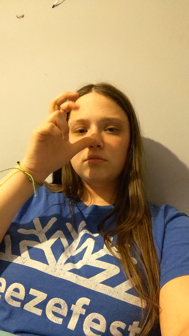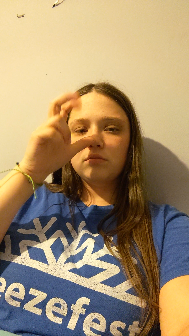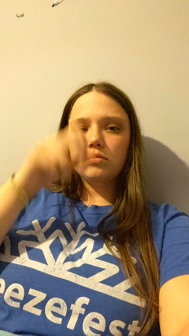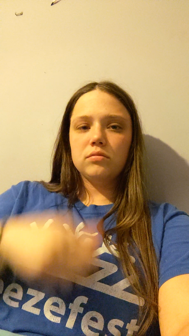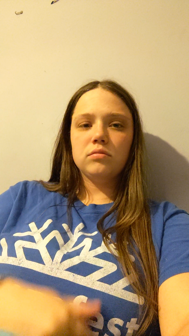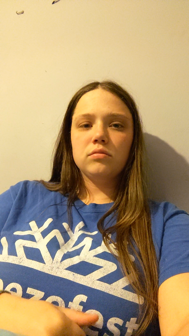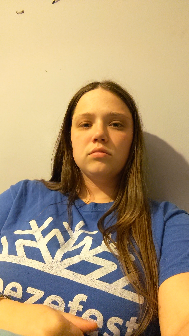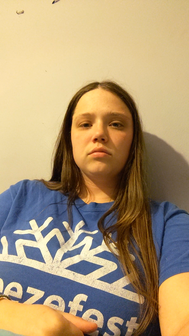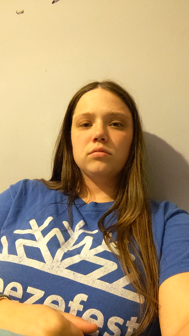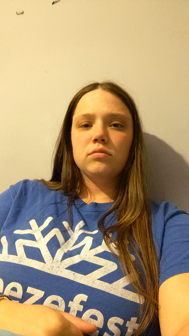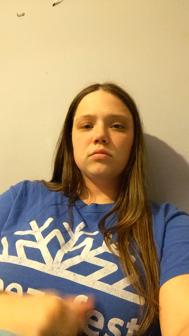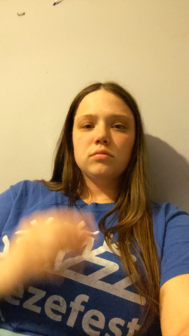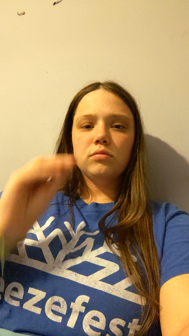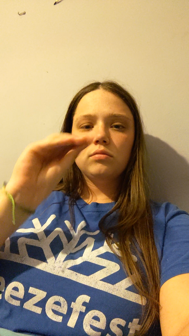put